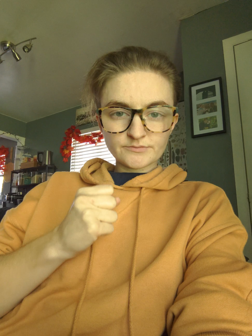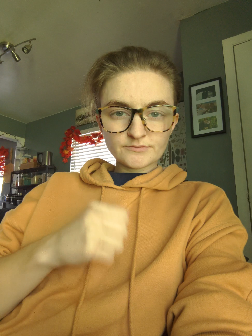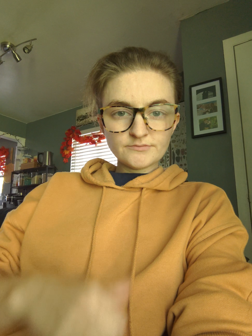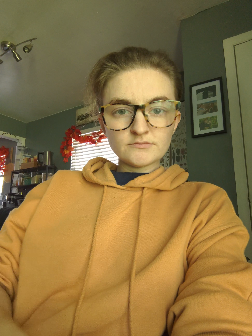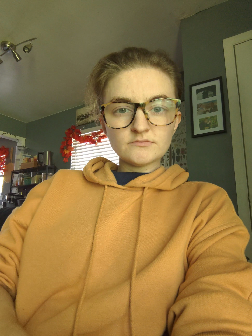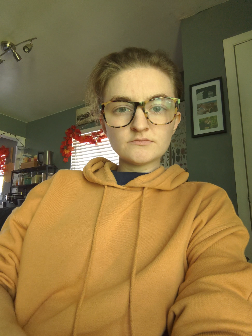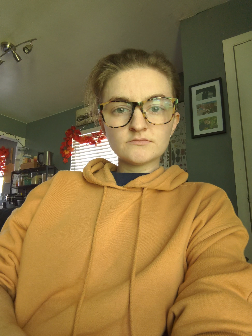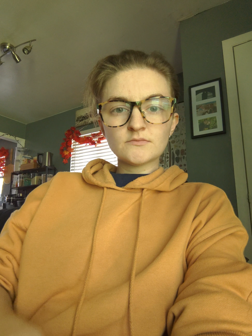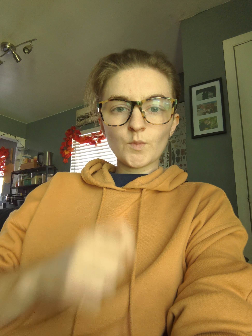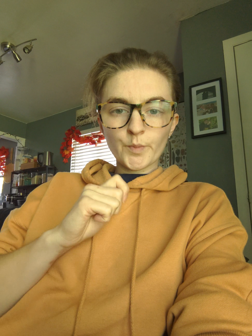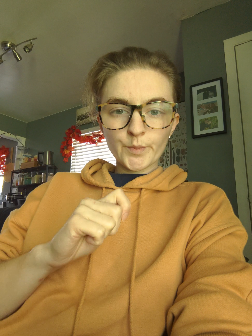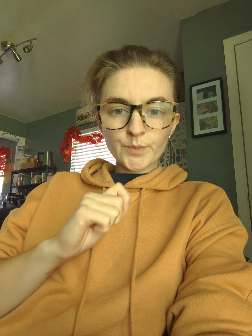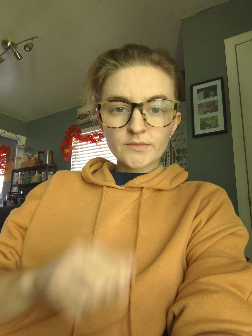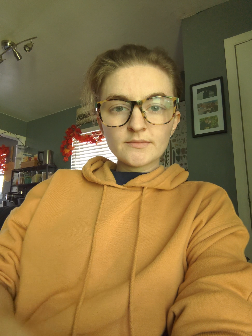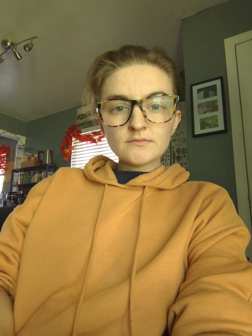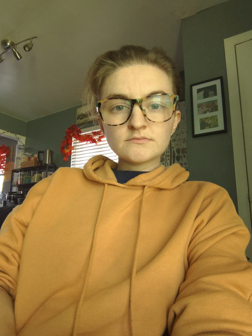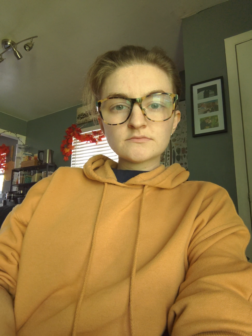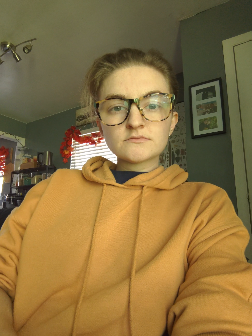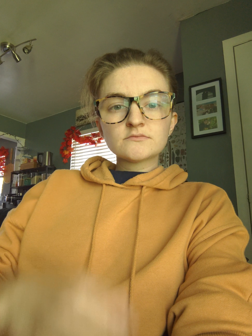popsicle